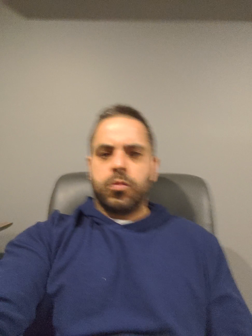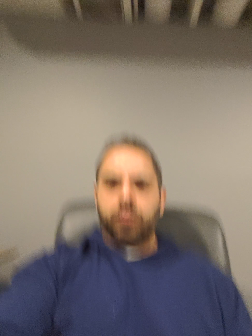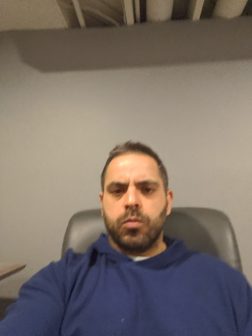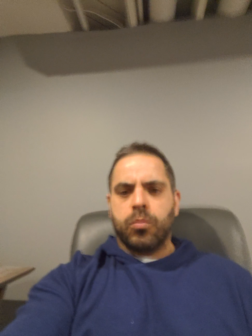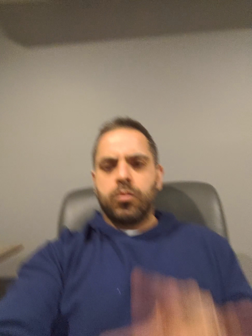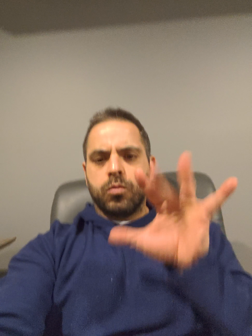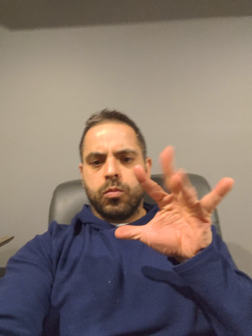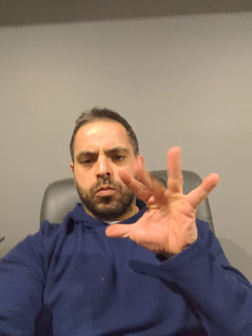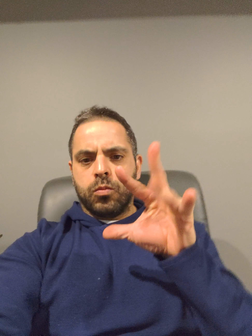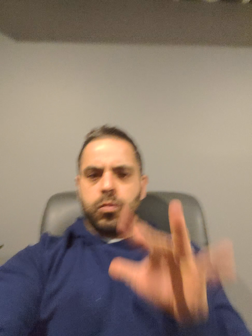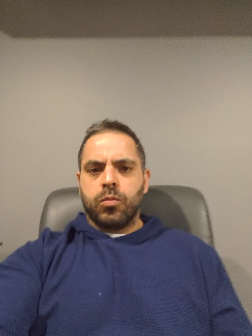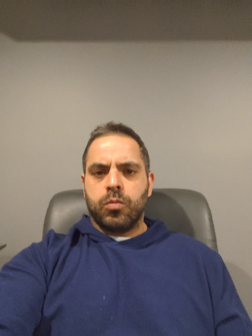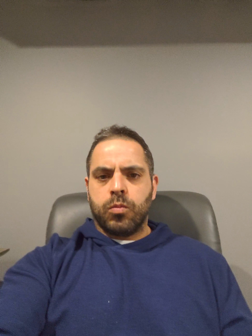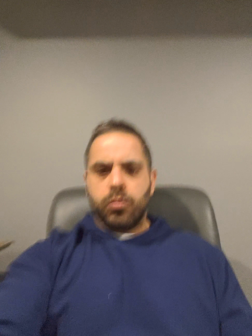finger